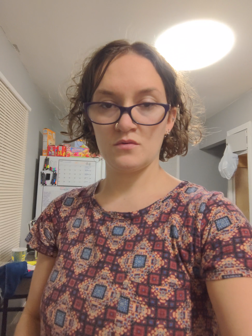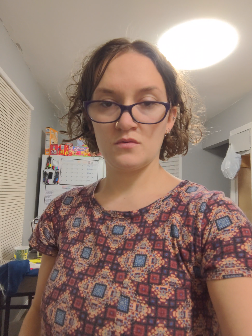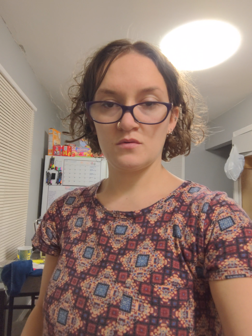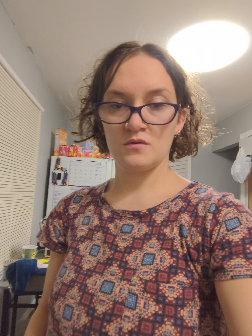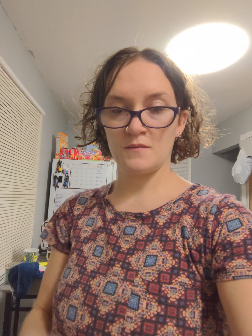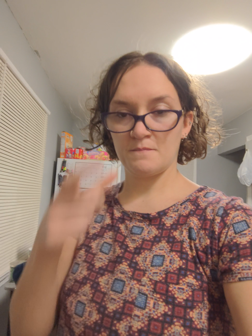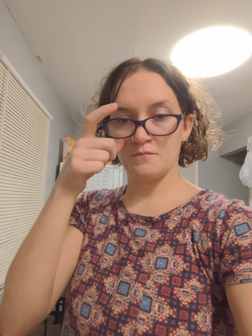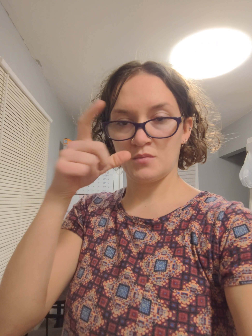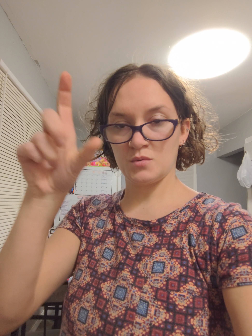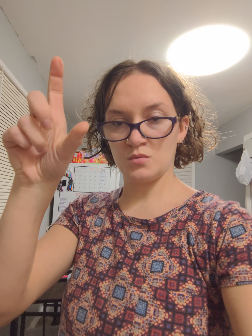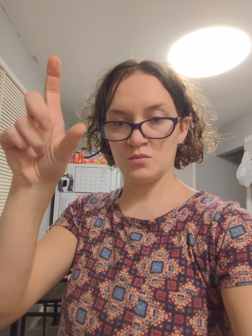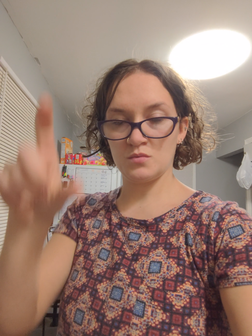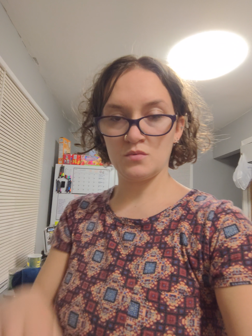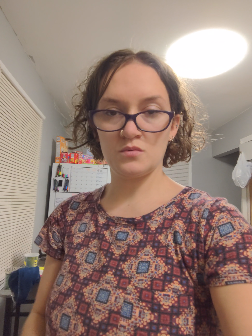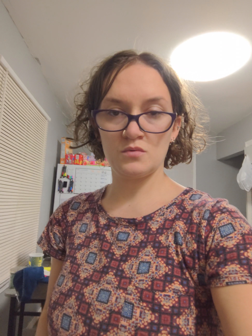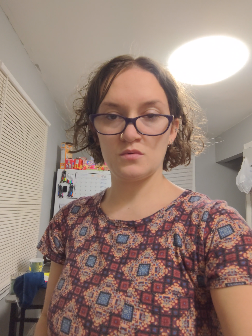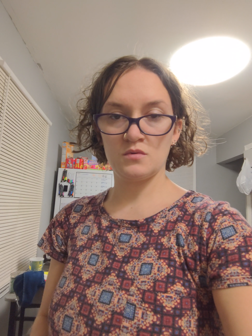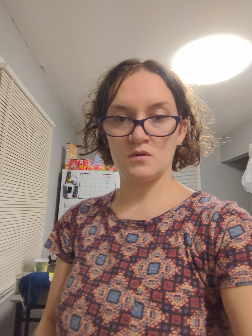moon